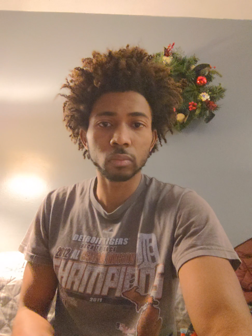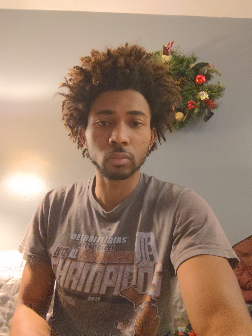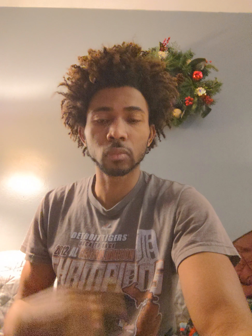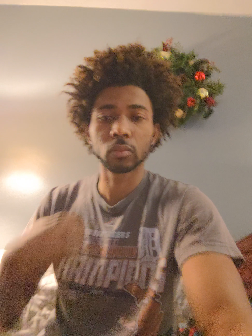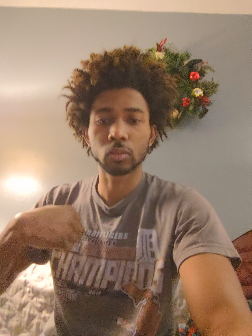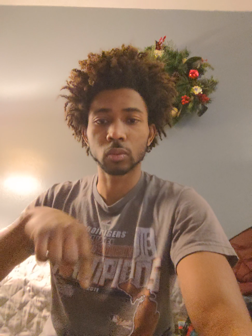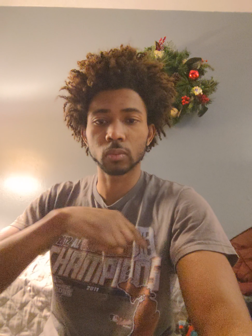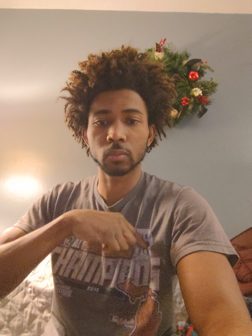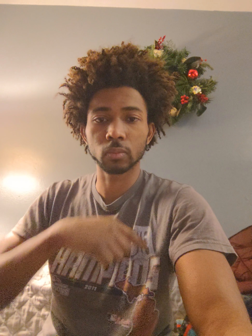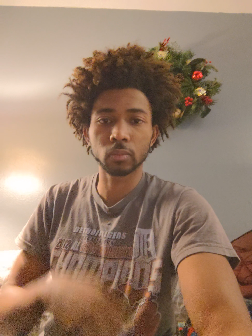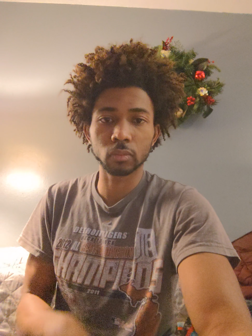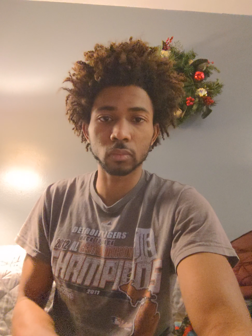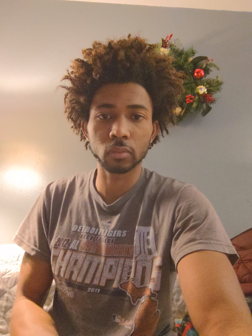we